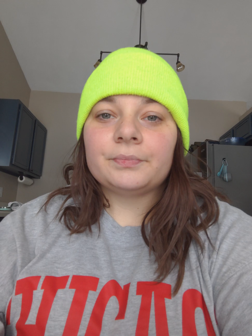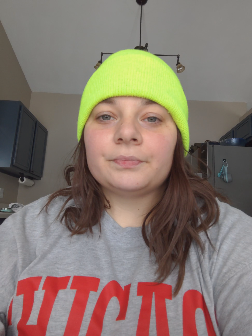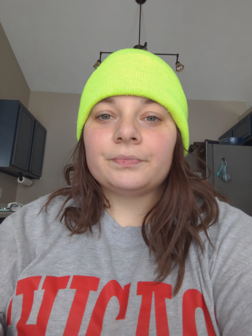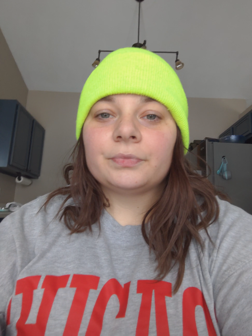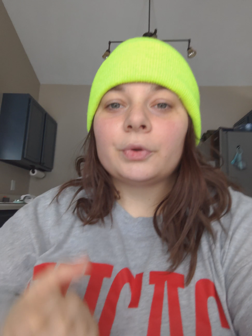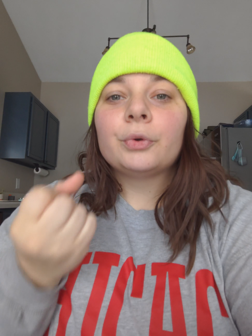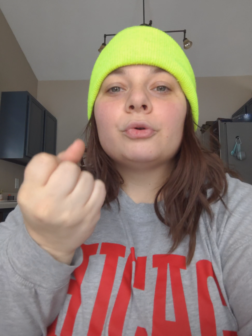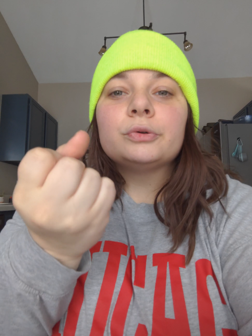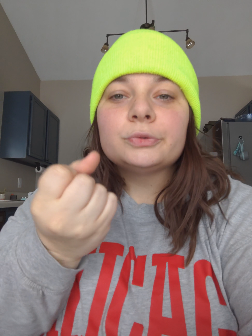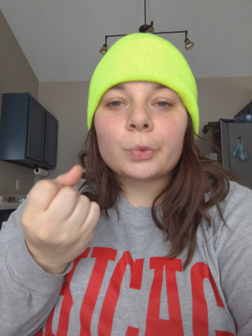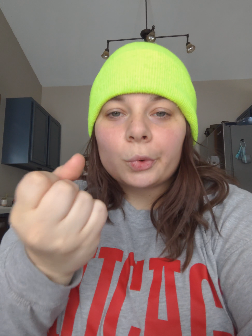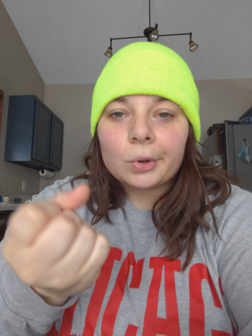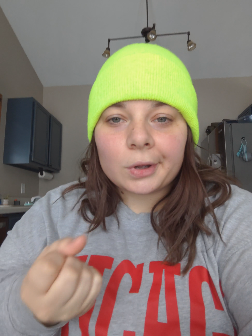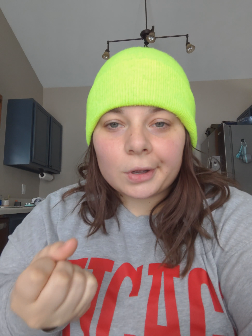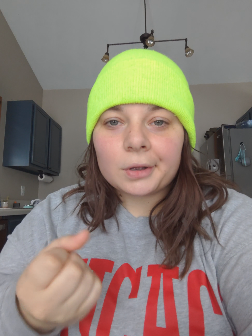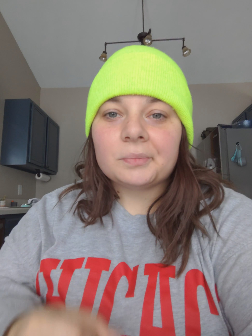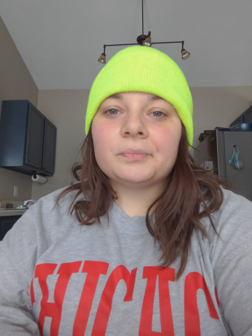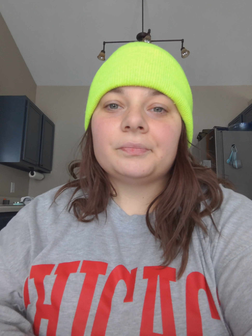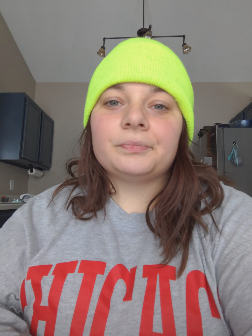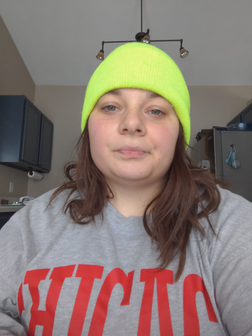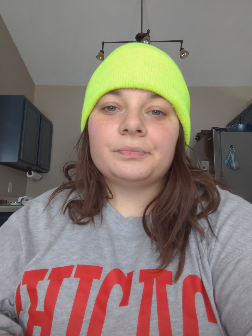drawer